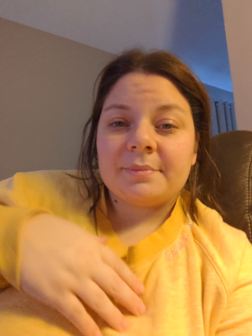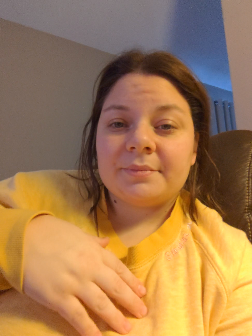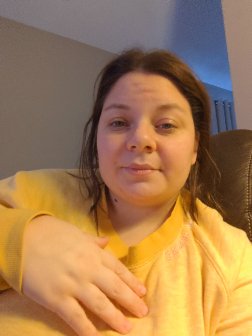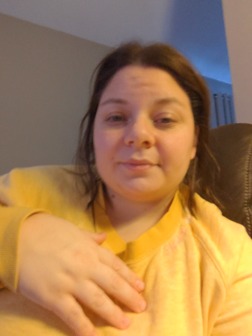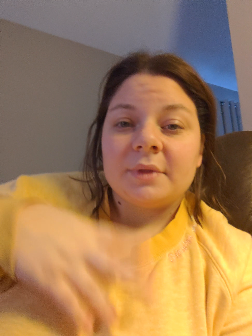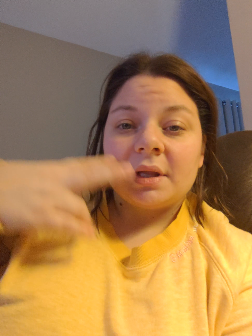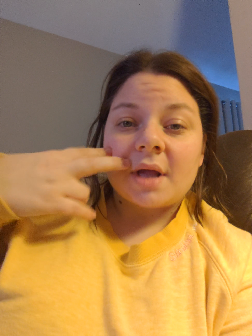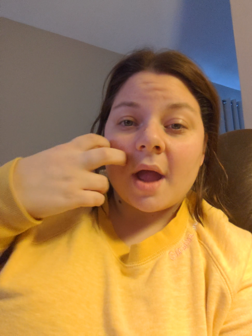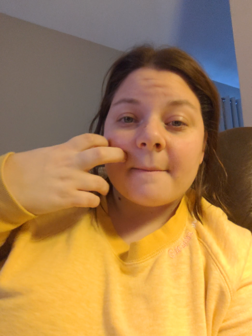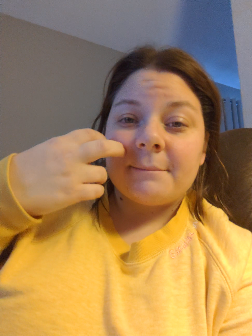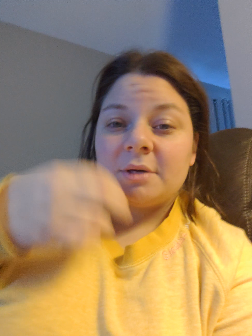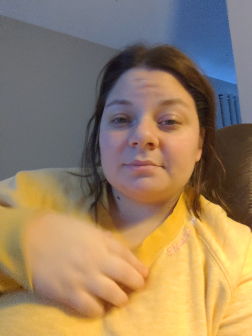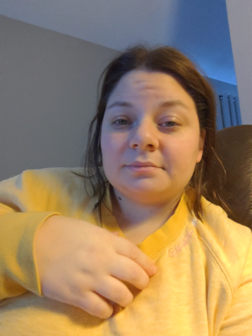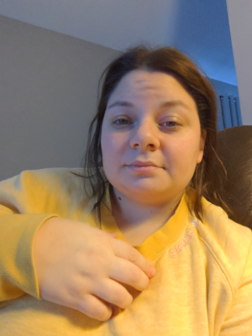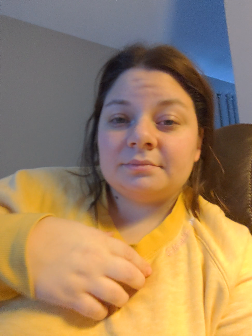gum